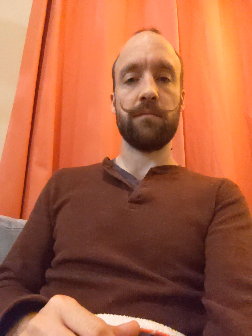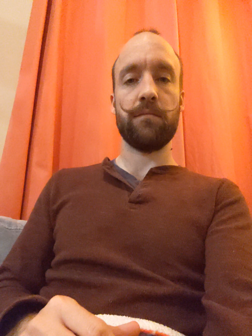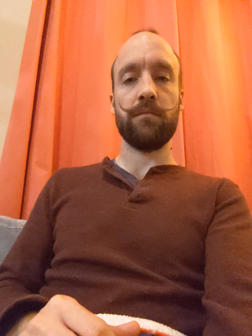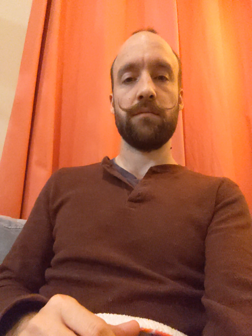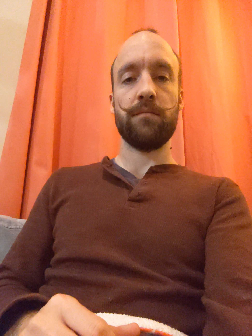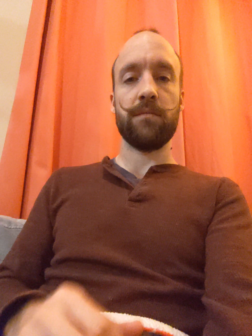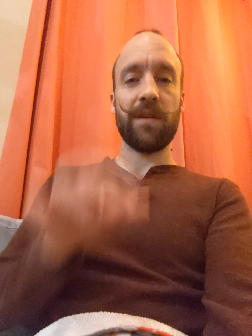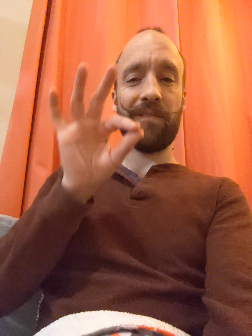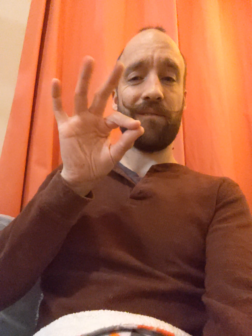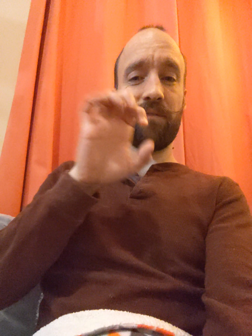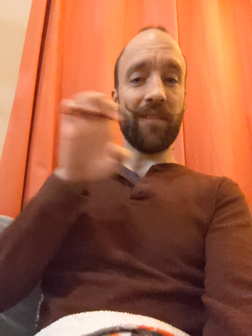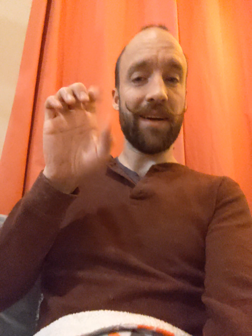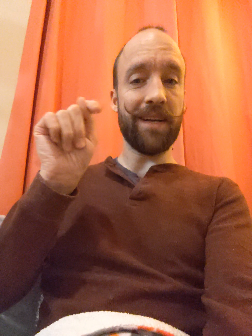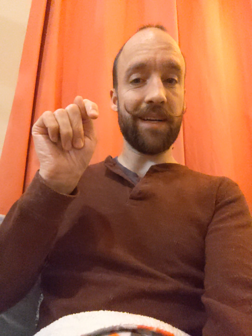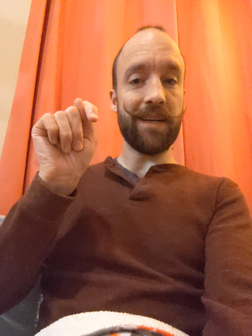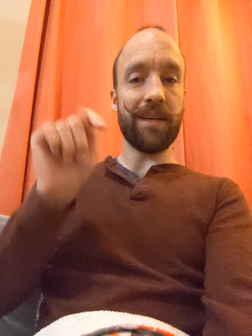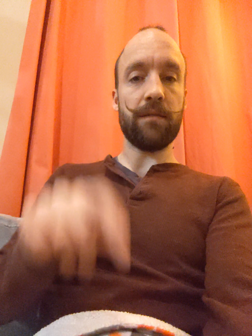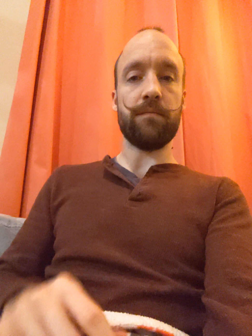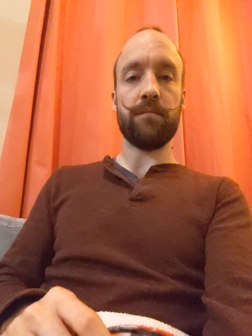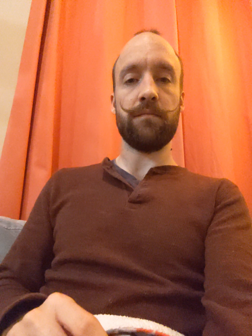feet